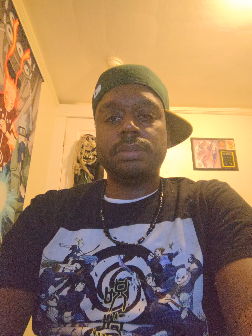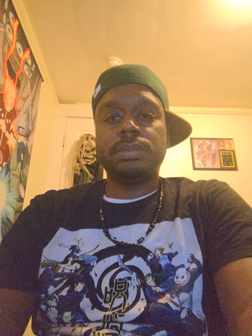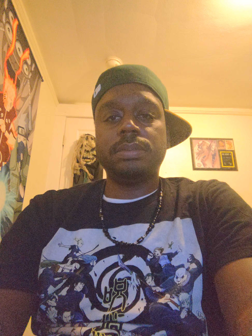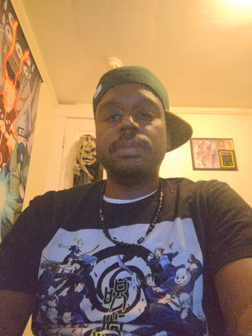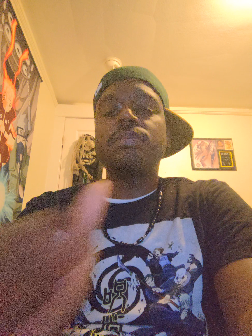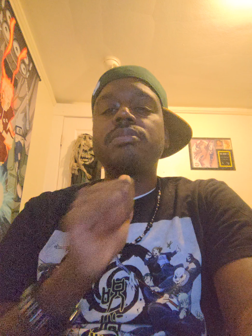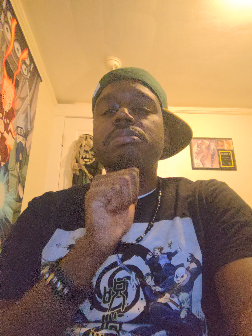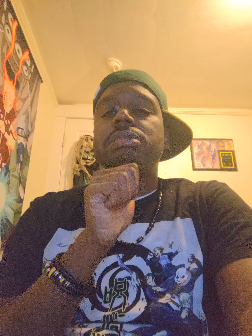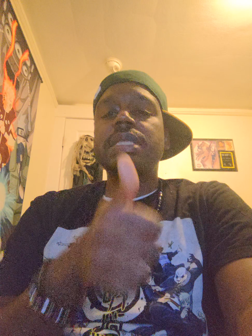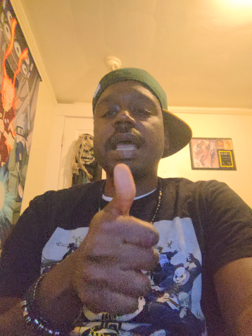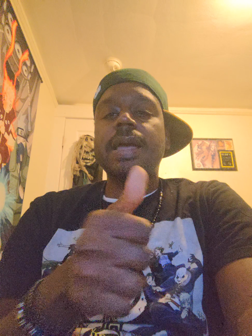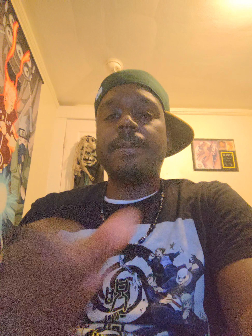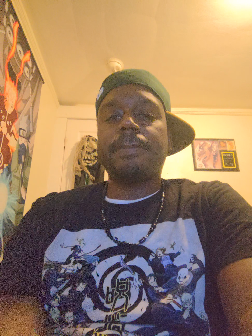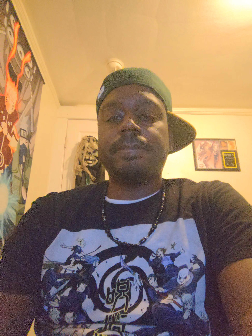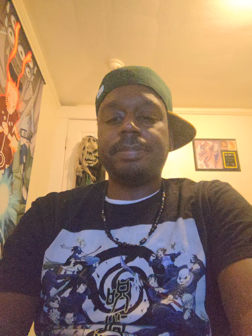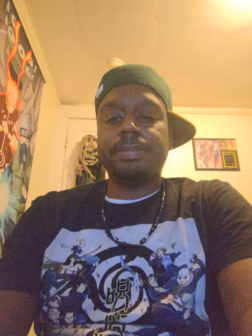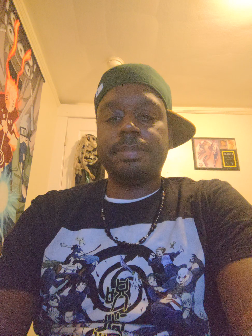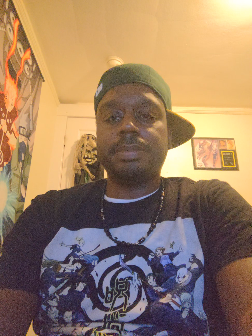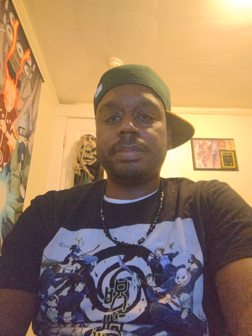not